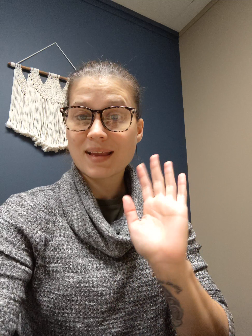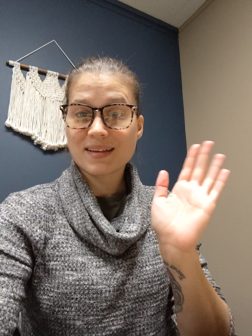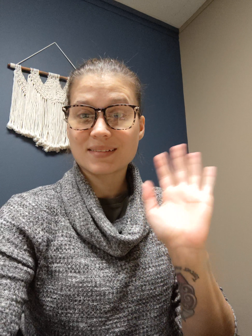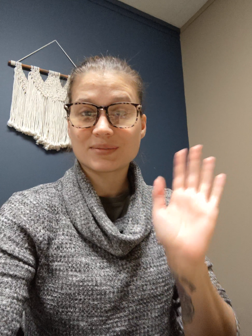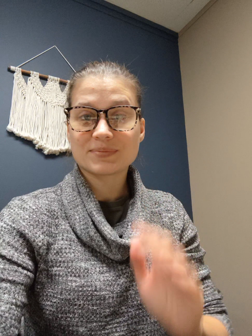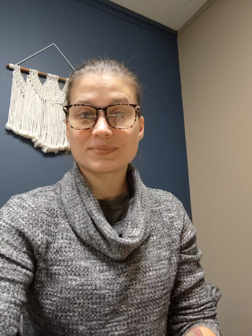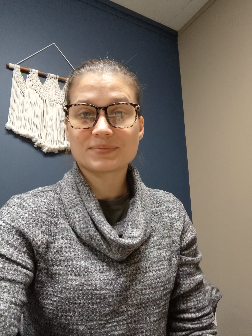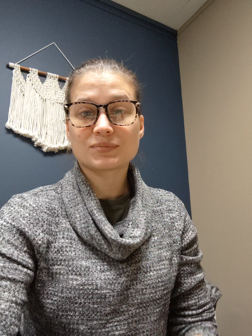bye